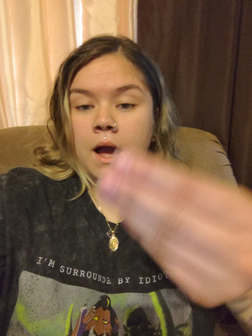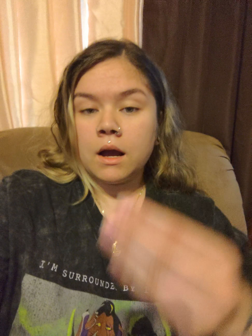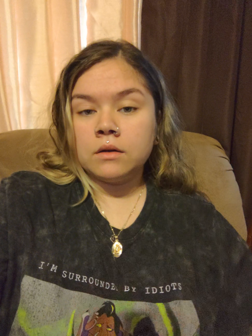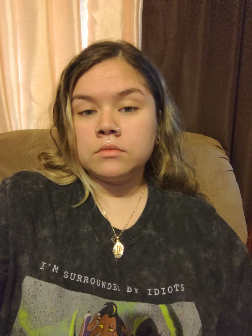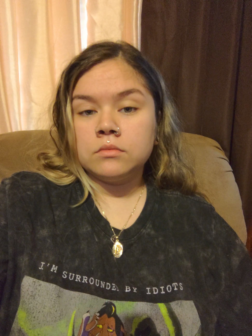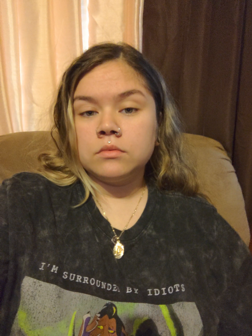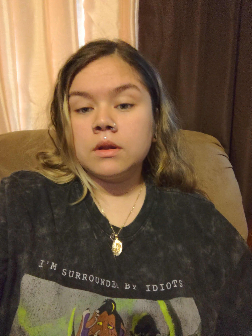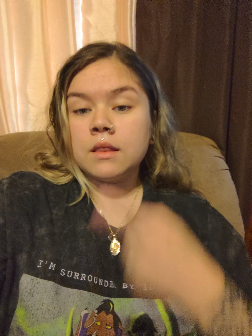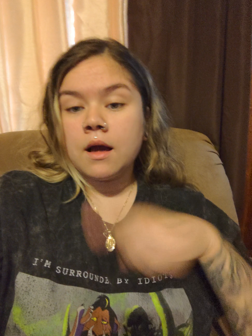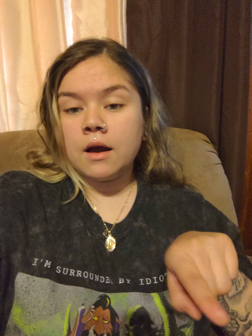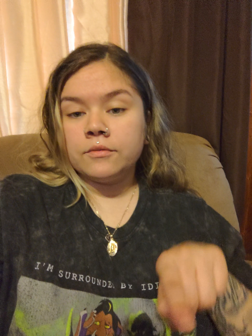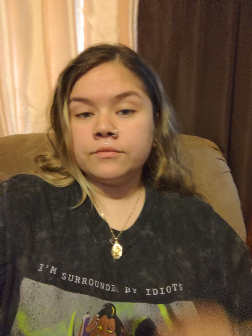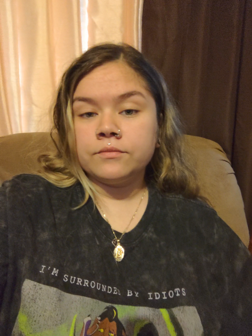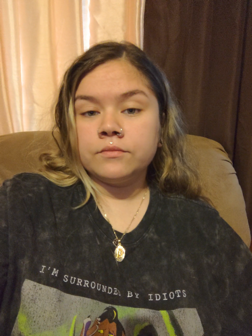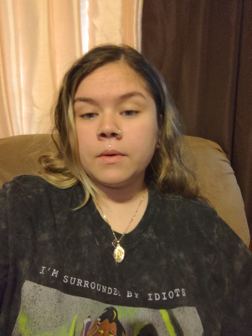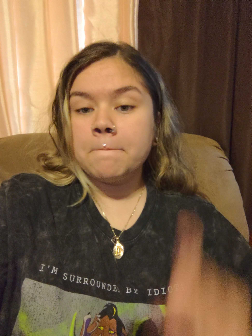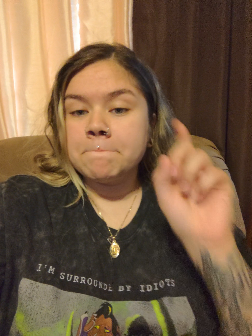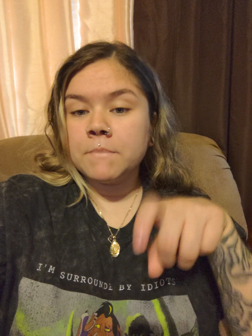knife